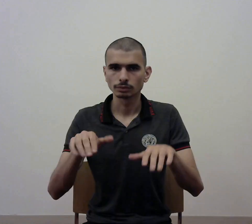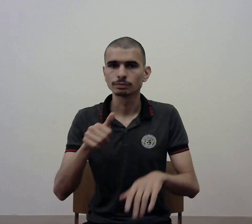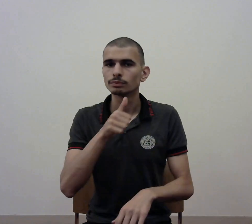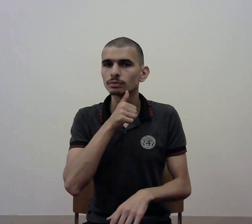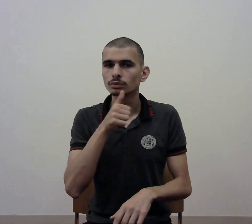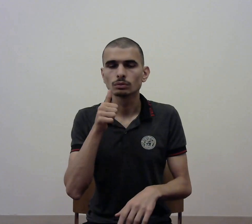parol